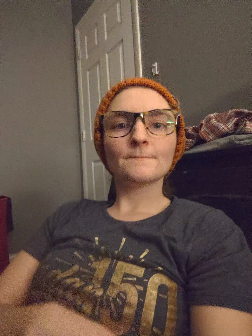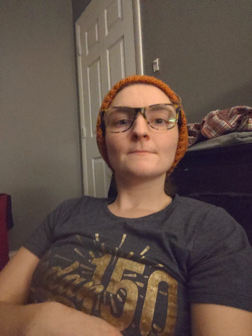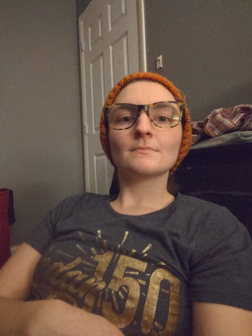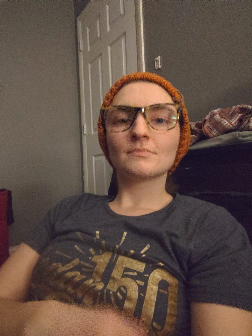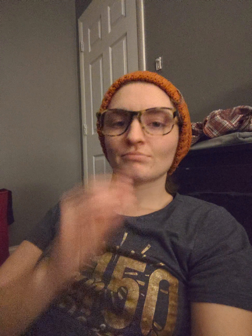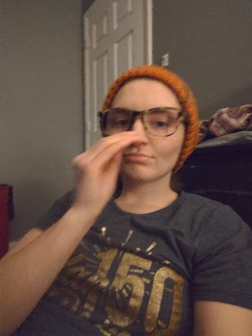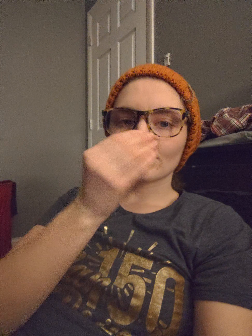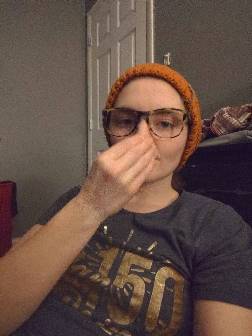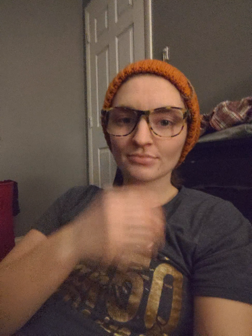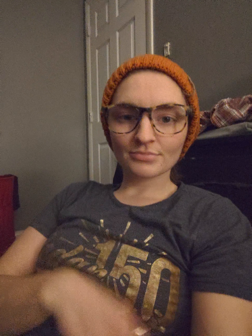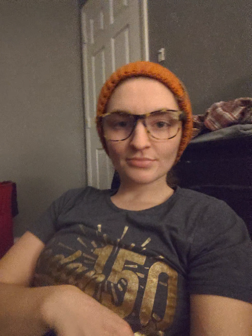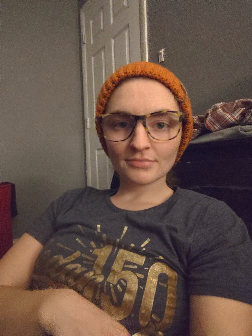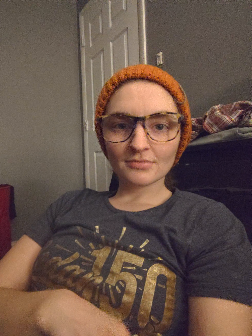flower